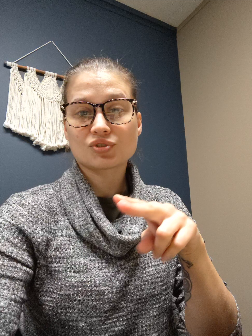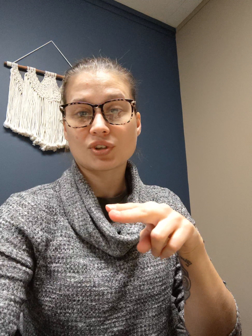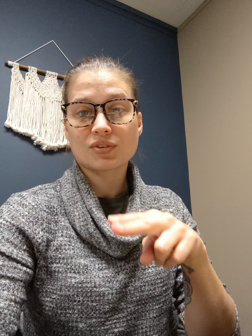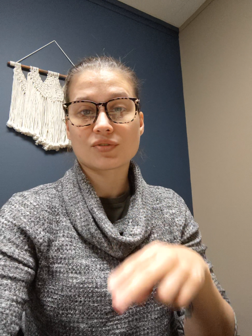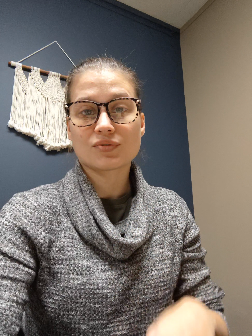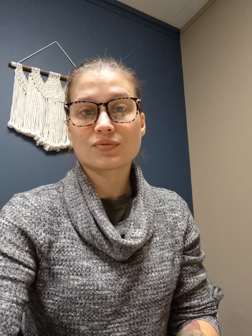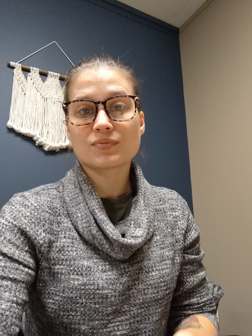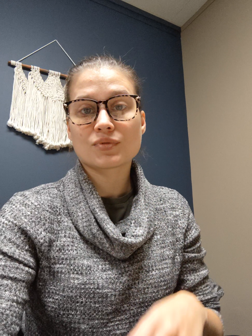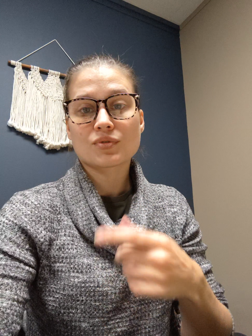chair